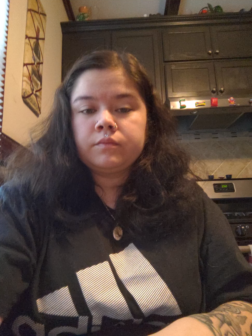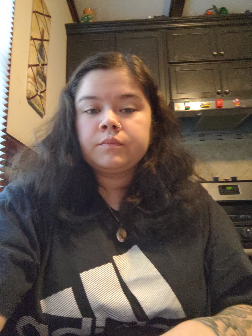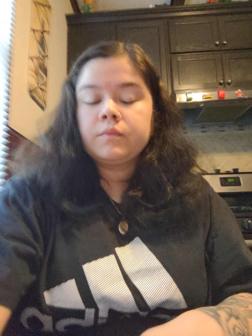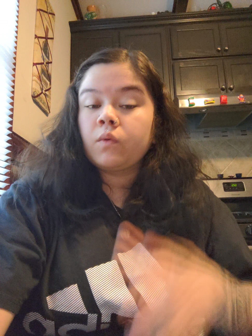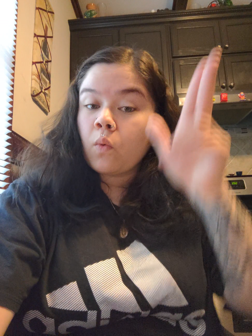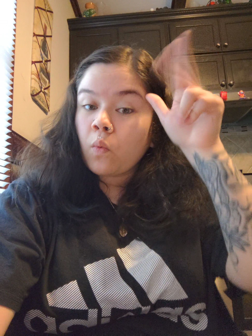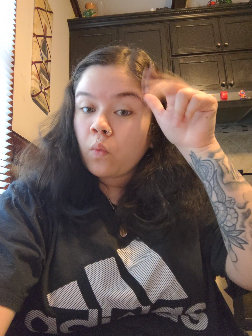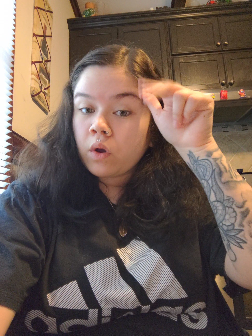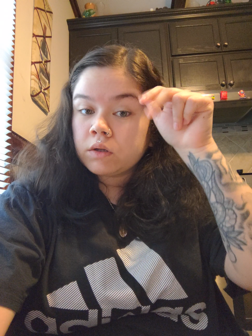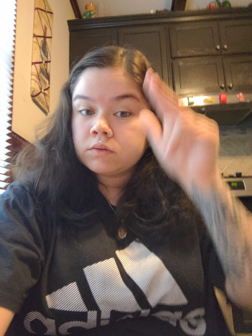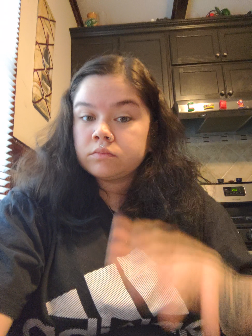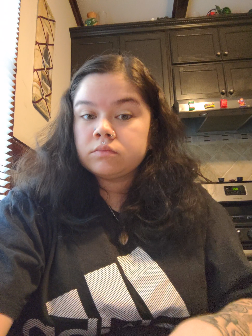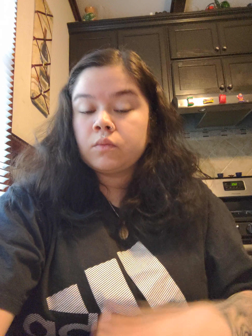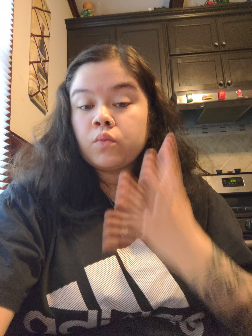horse